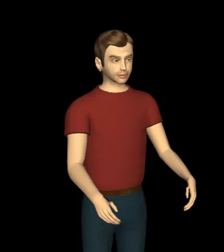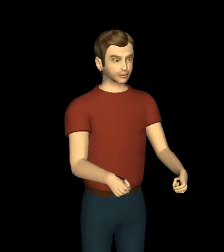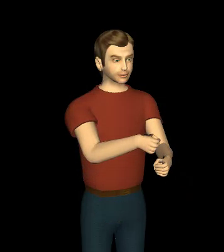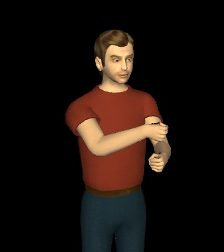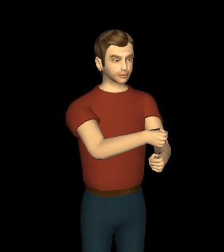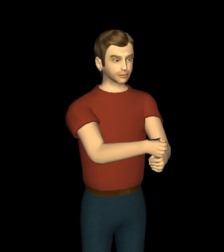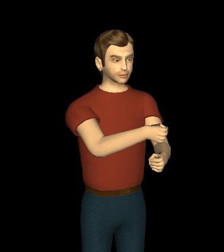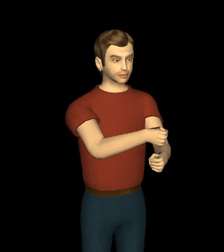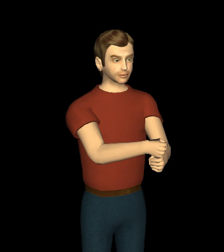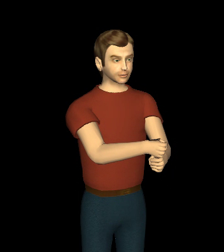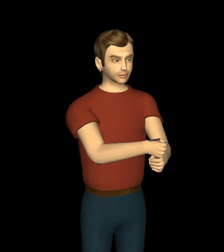عمل